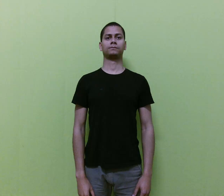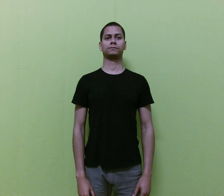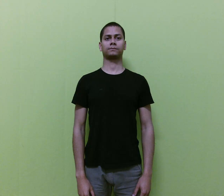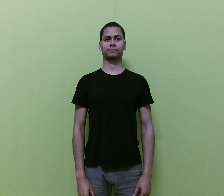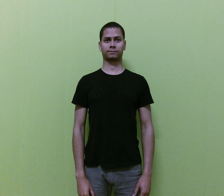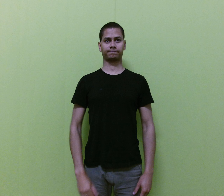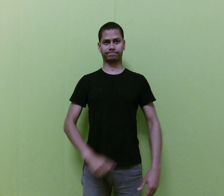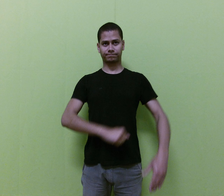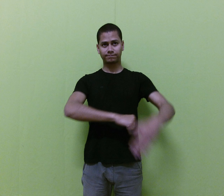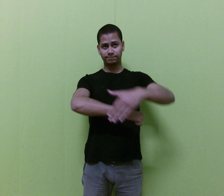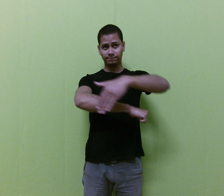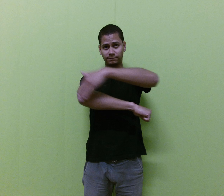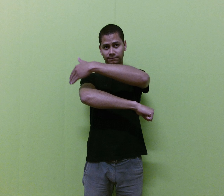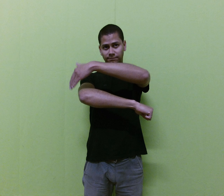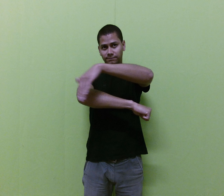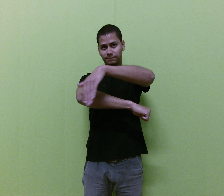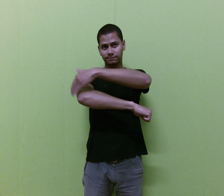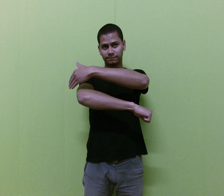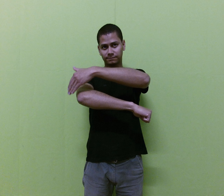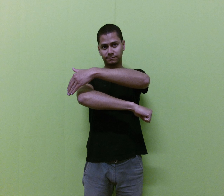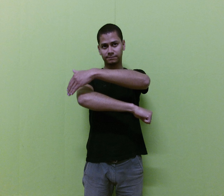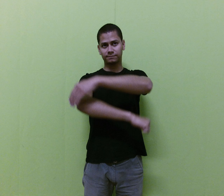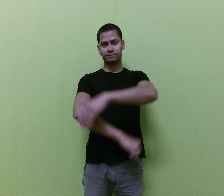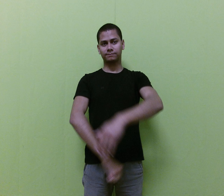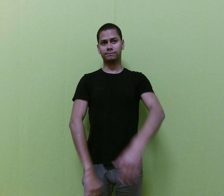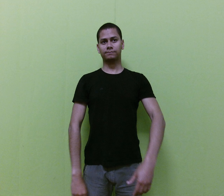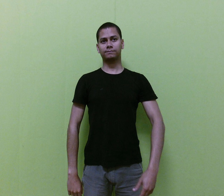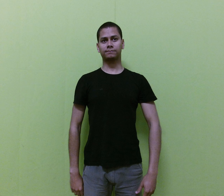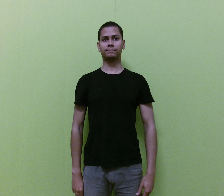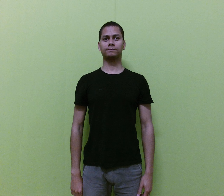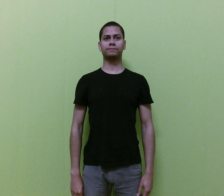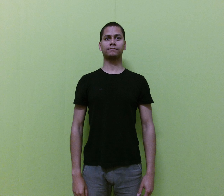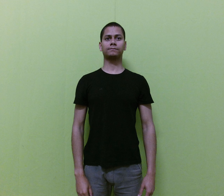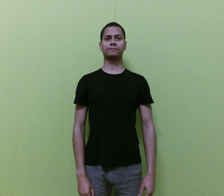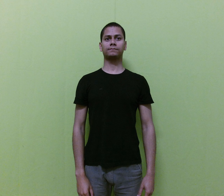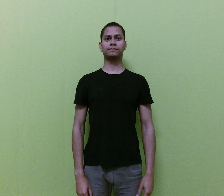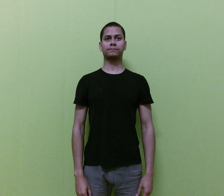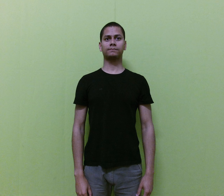esquina